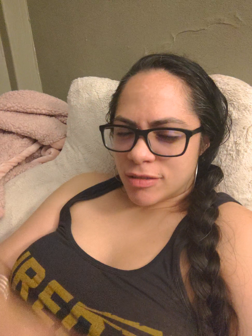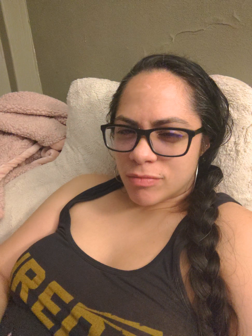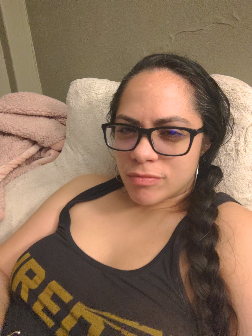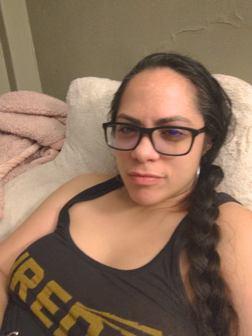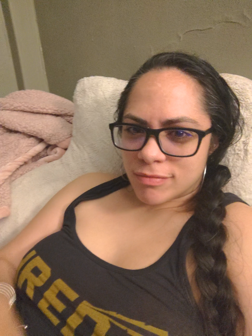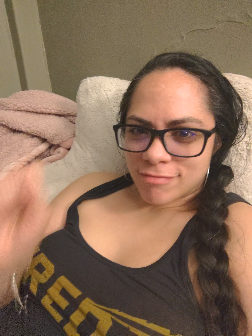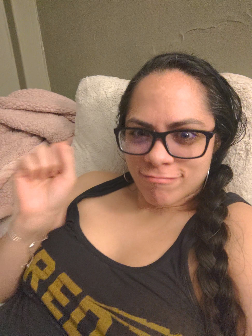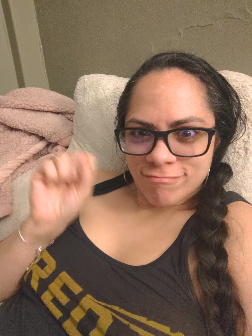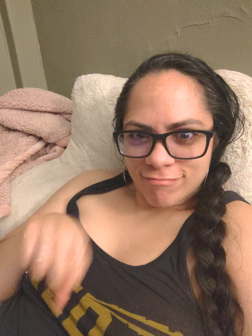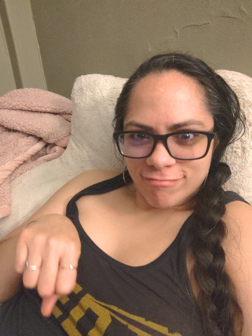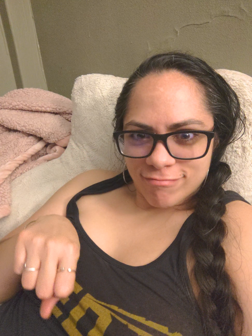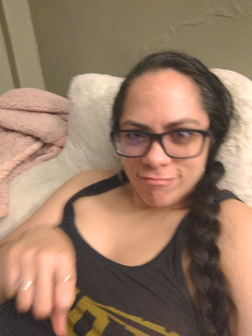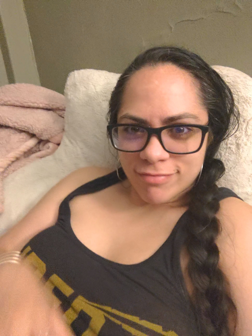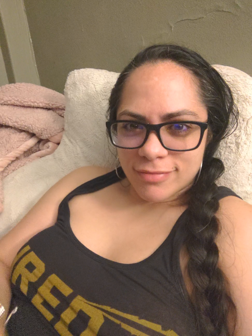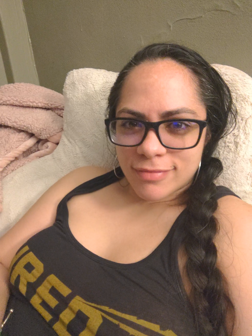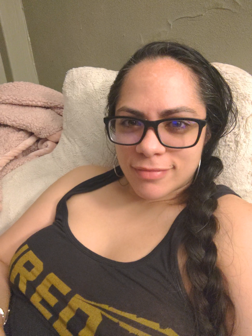can